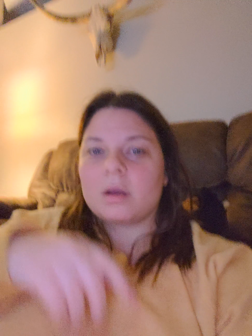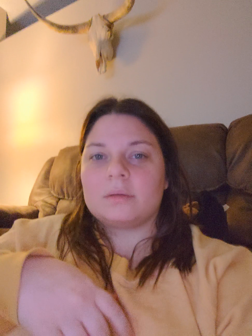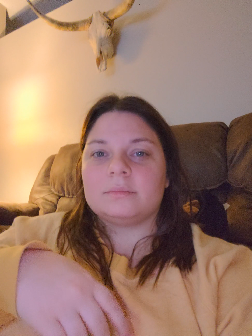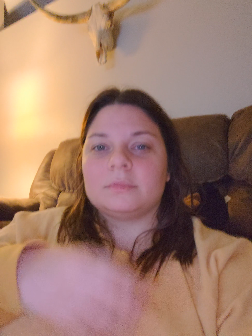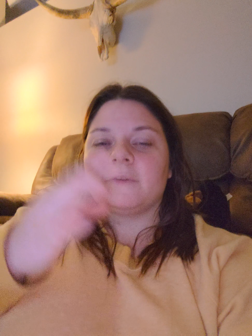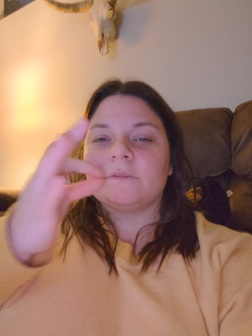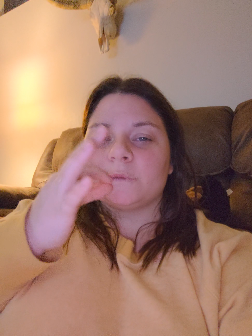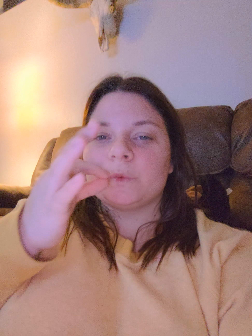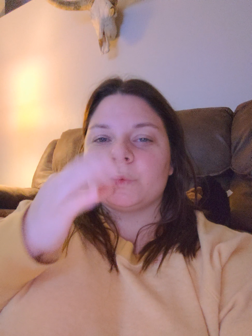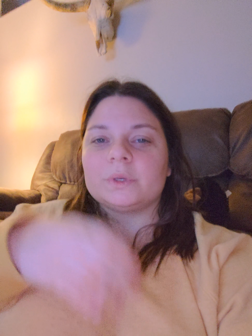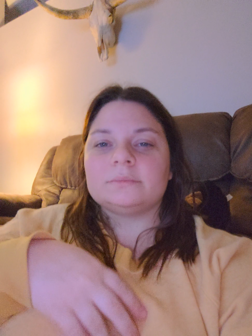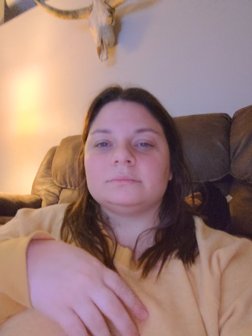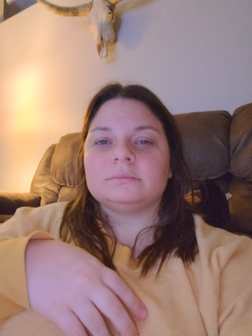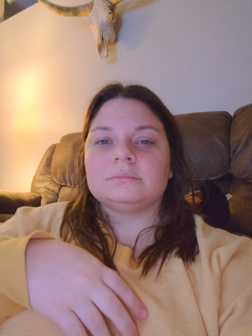food